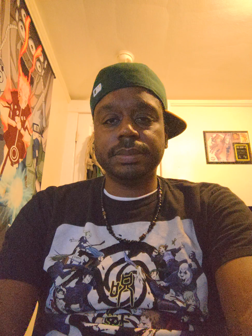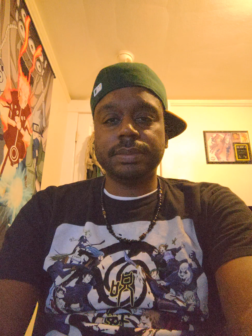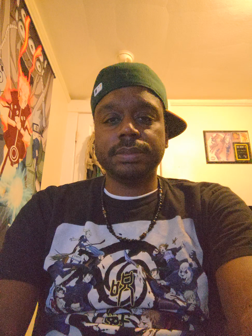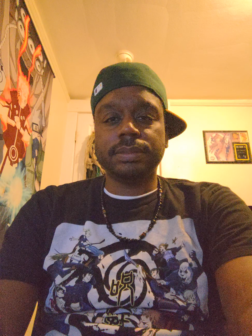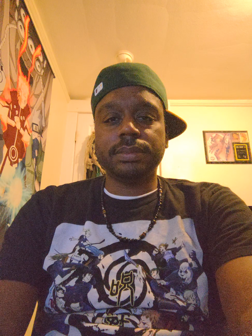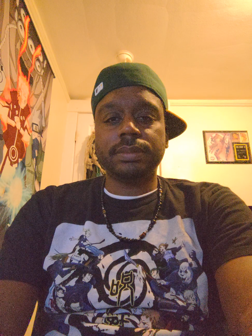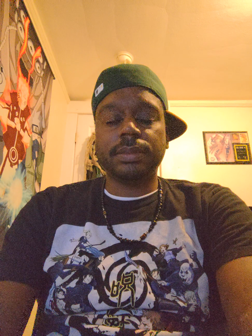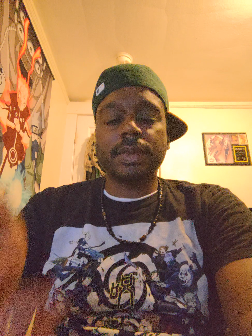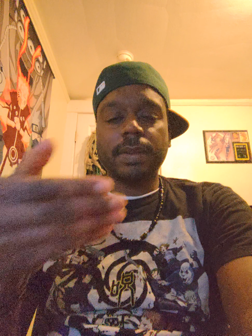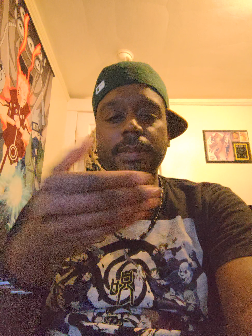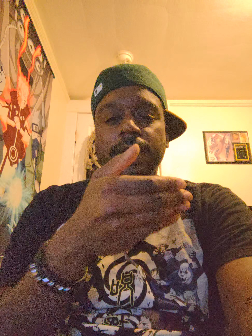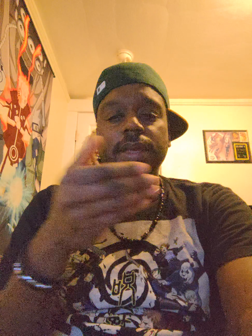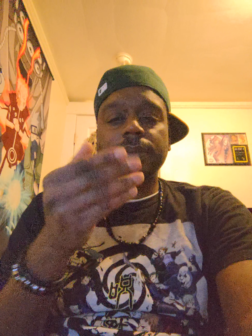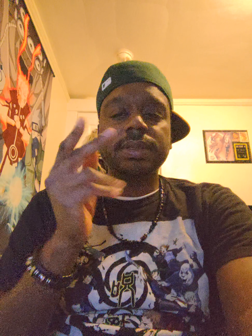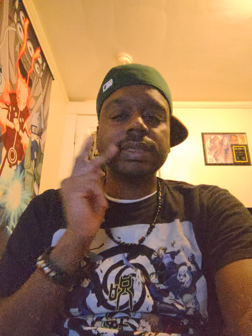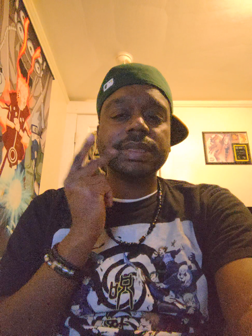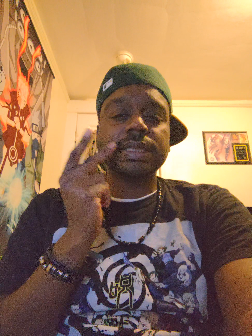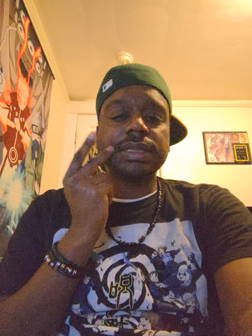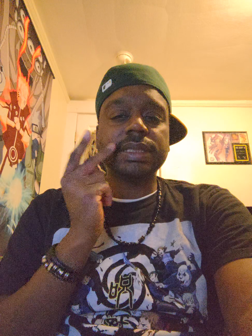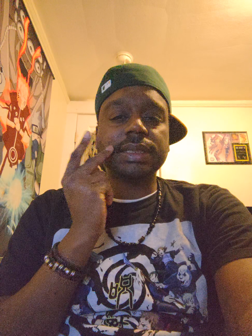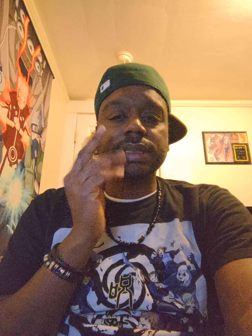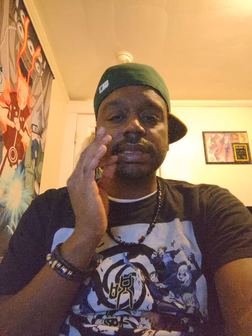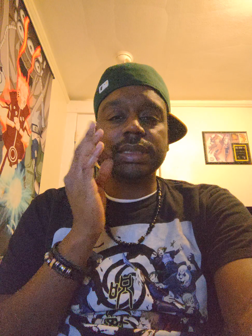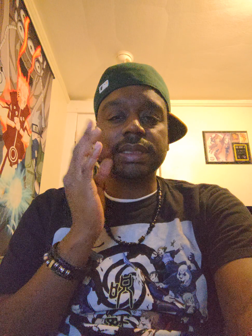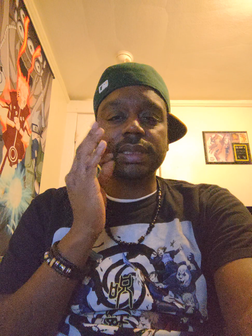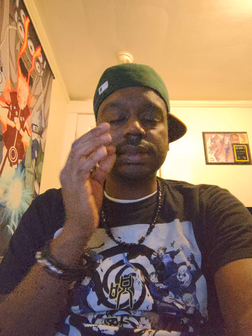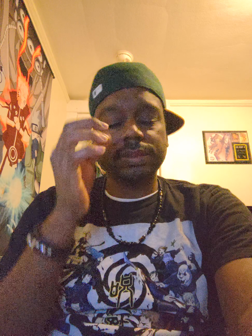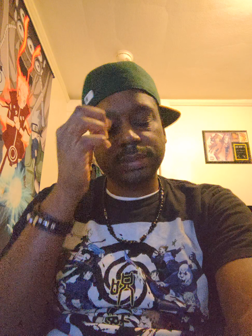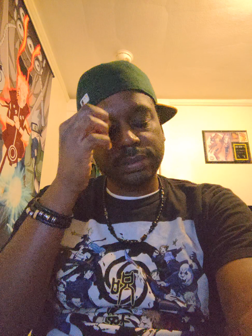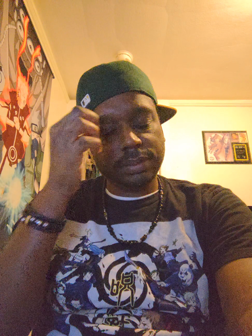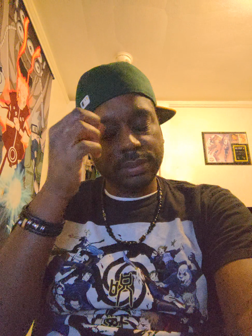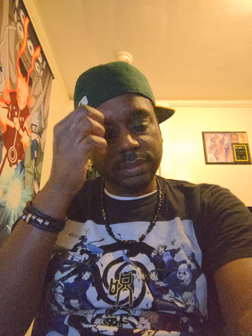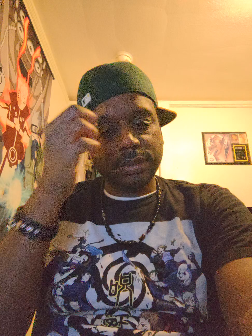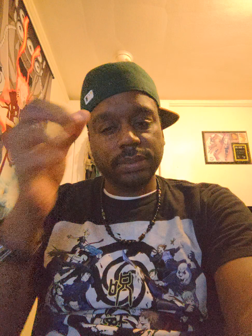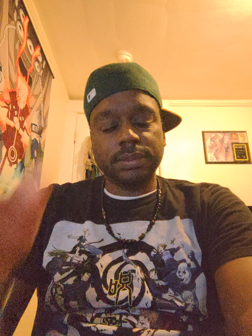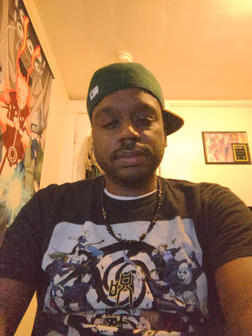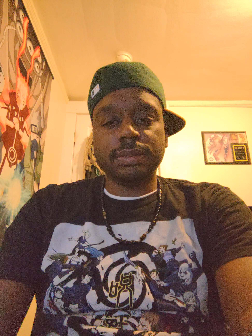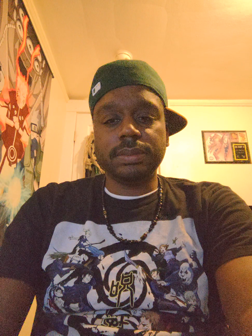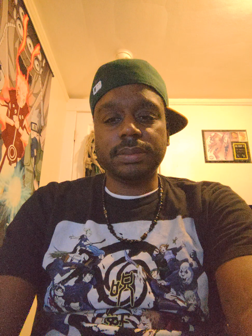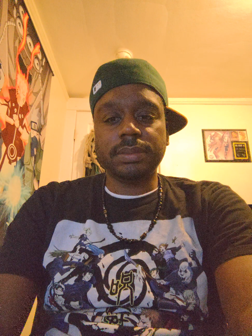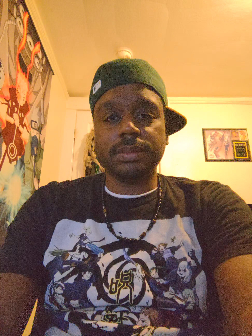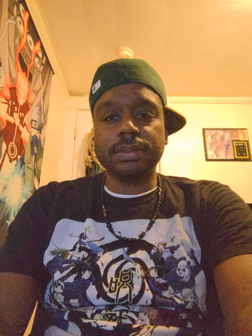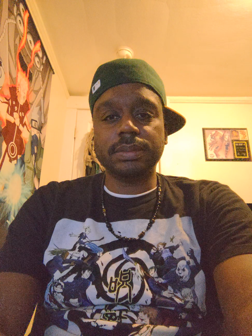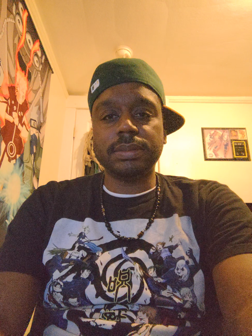kitty